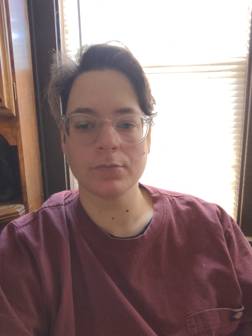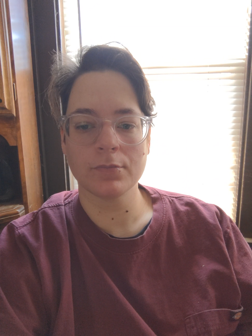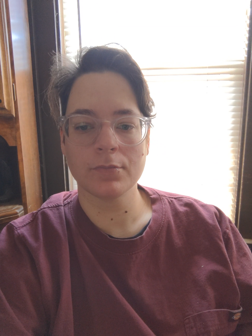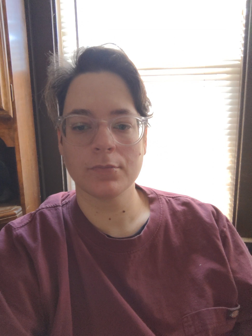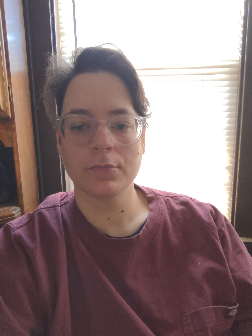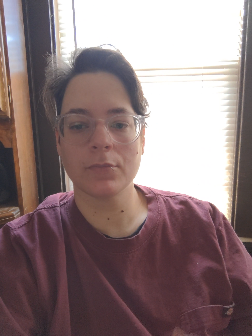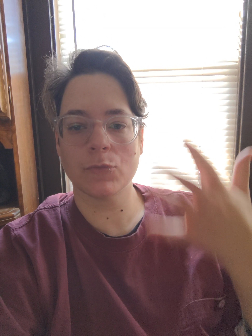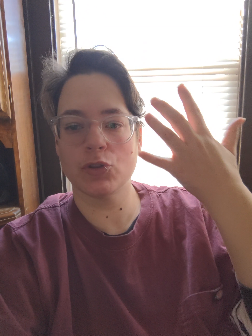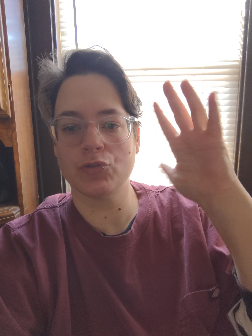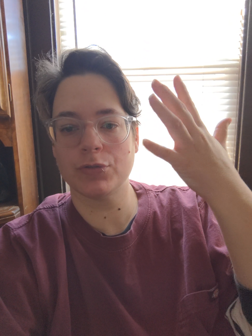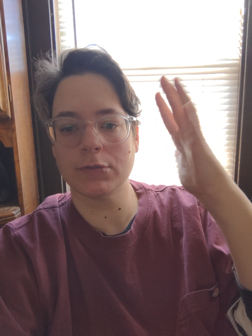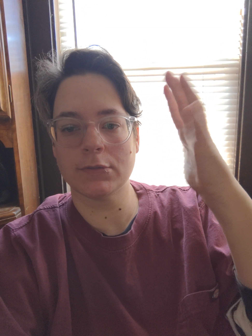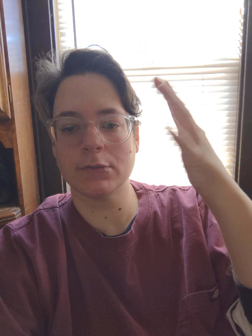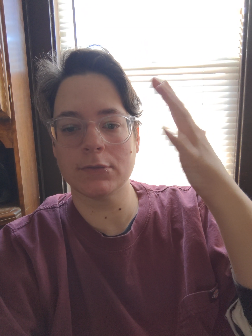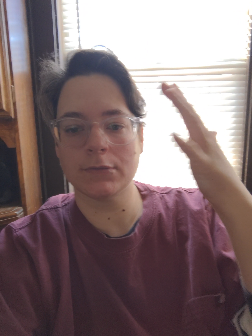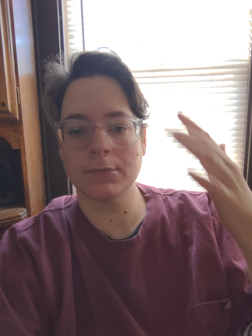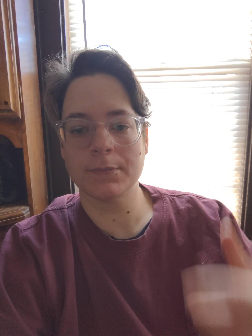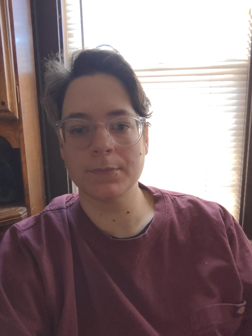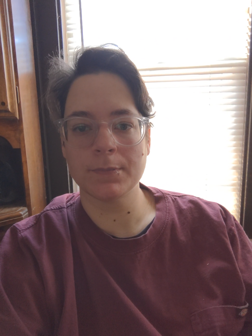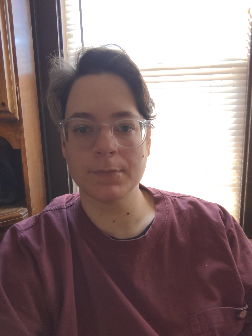tree